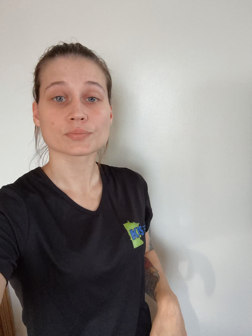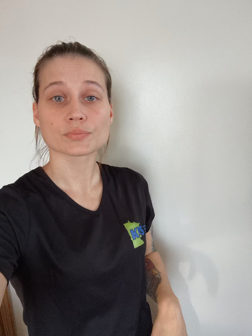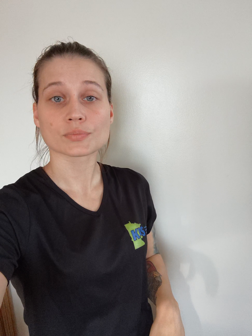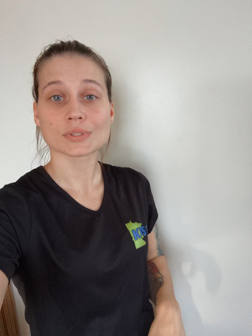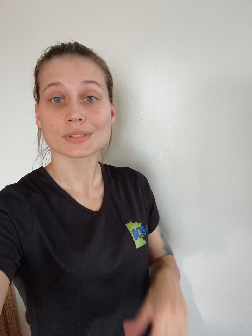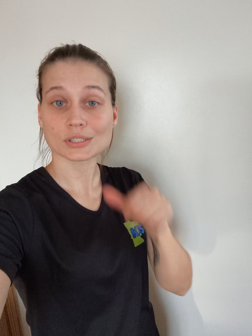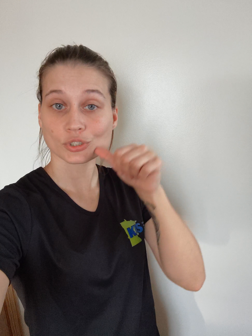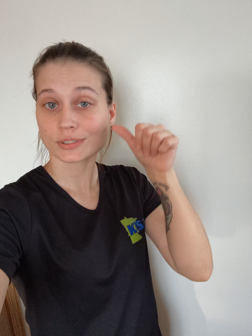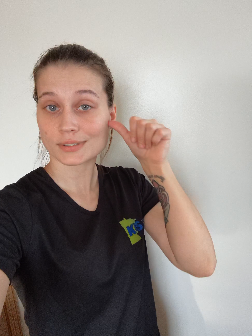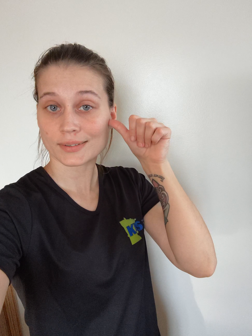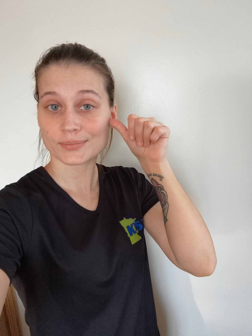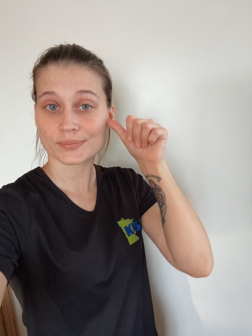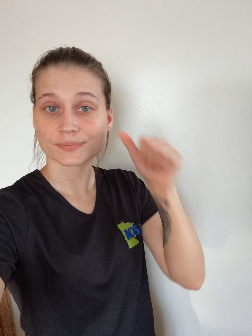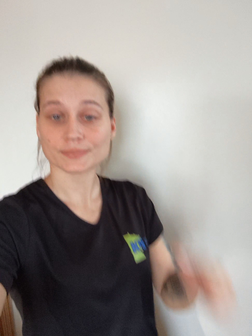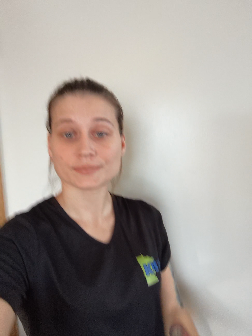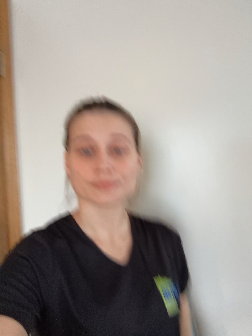yesterday